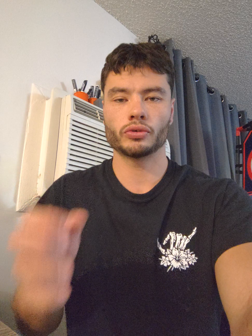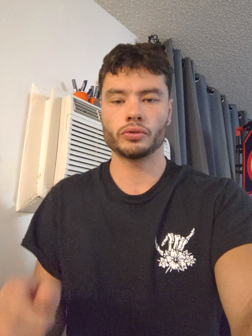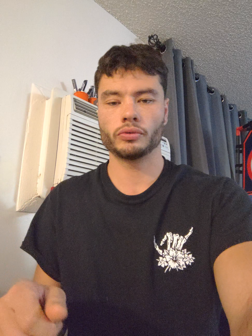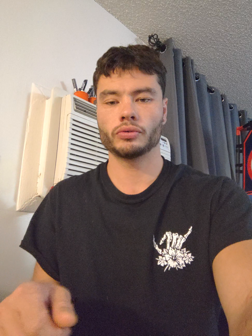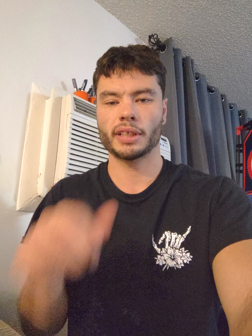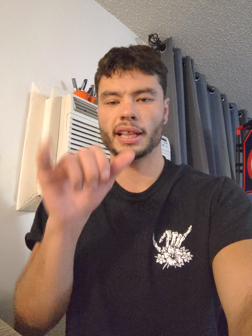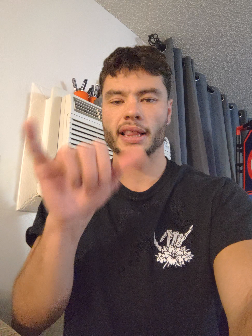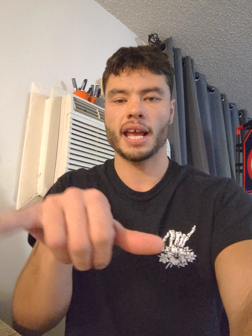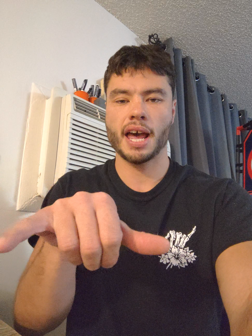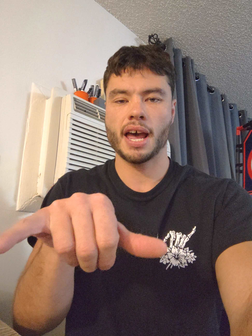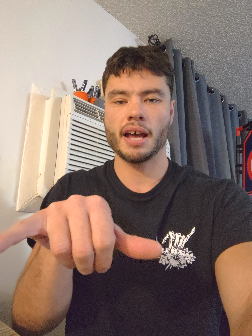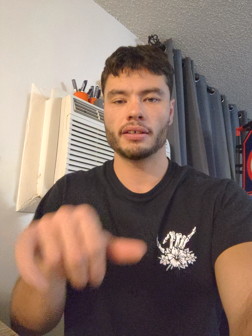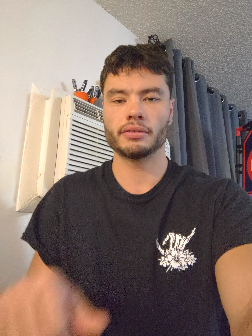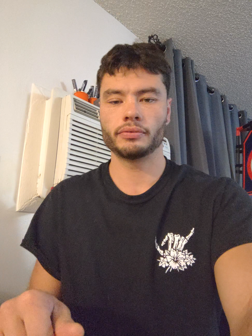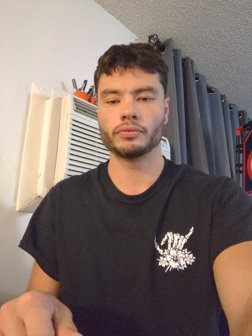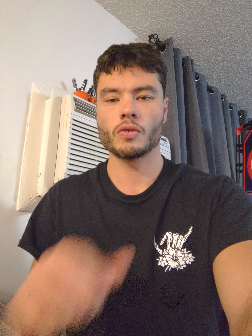that